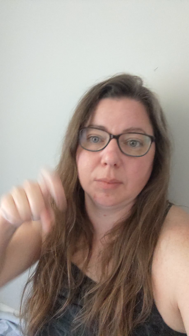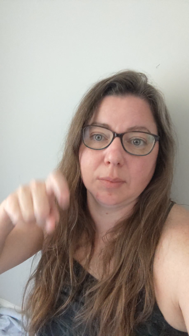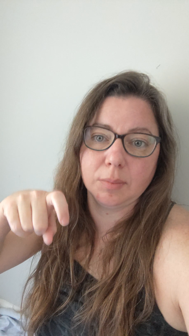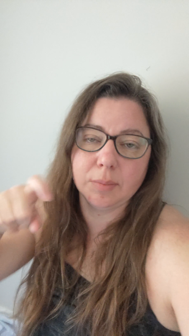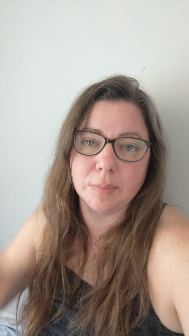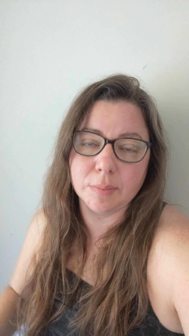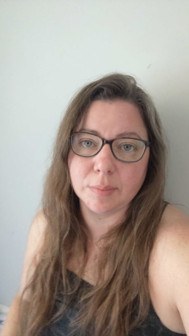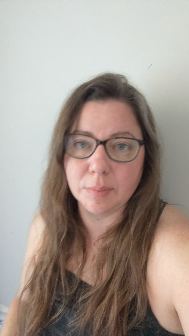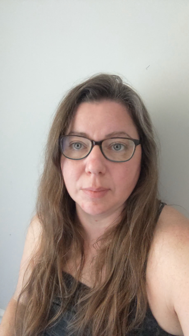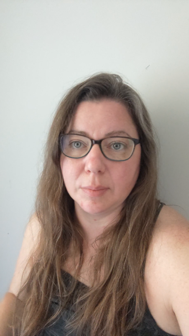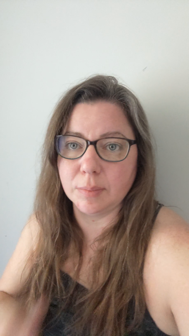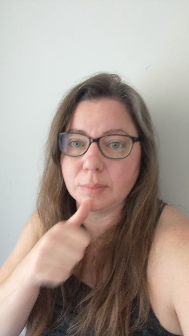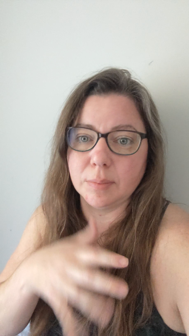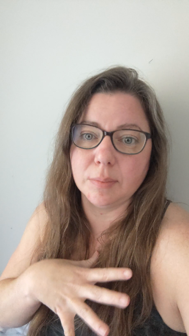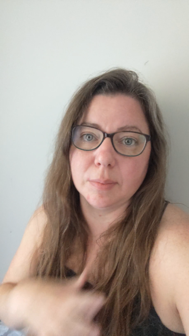lady